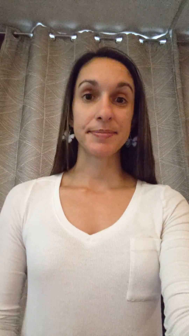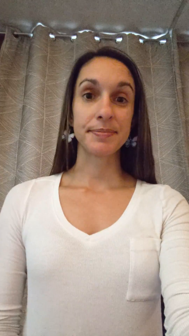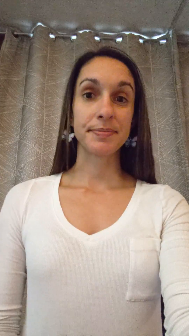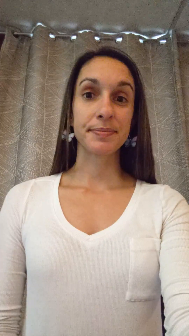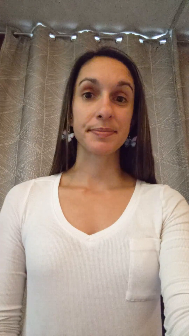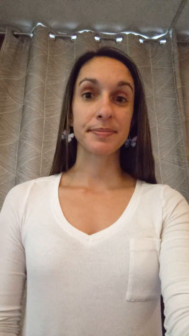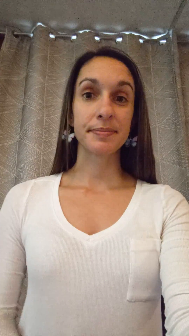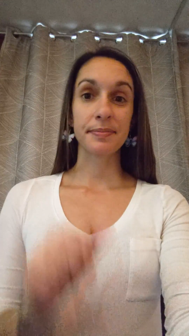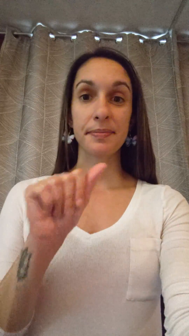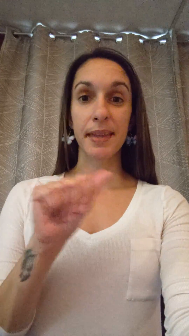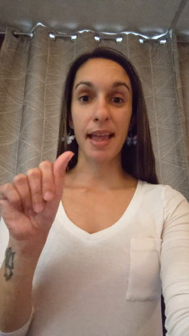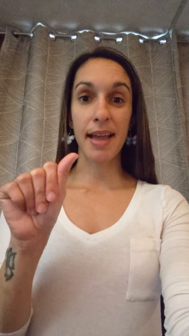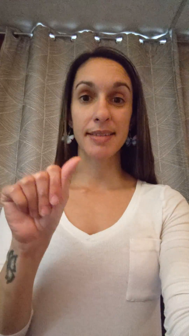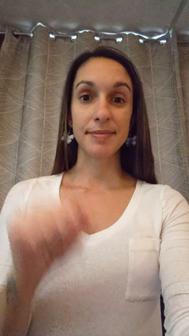a